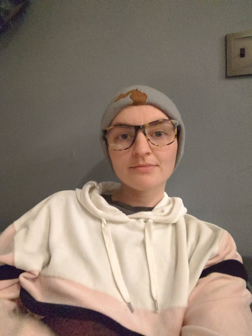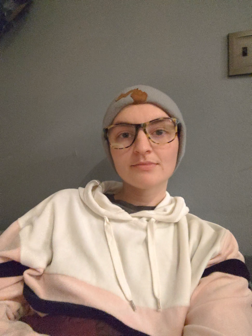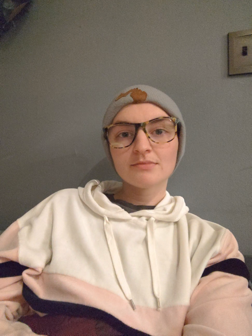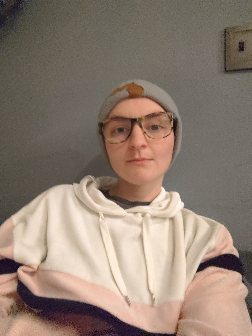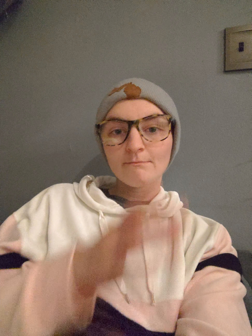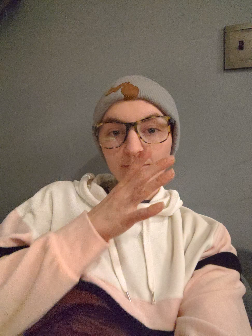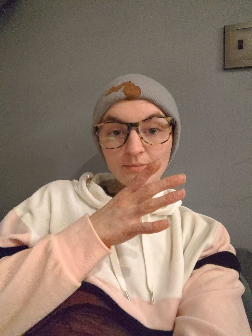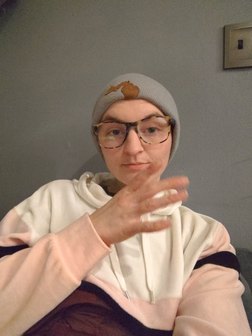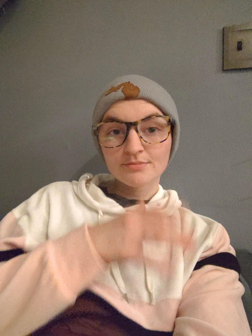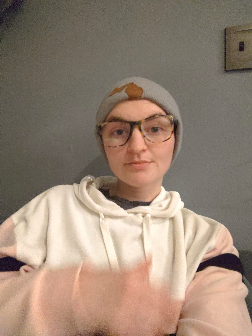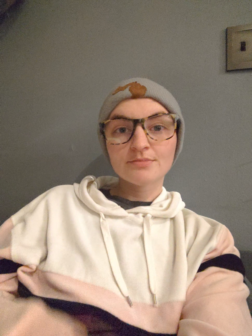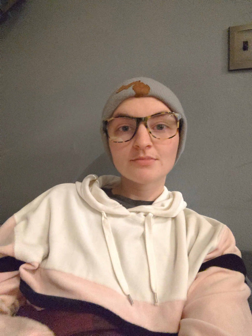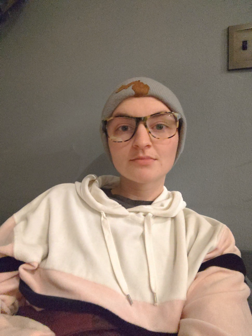mom